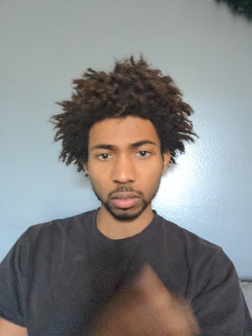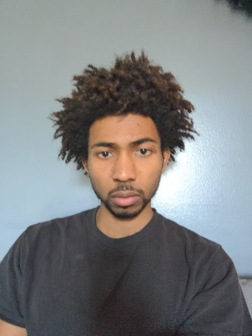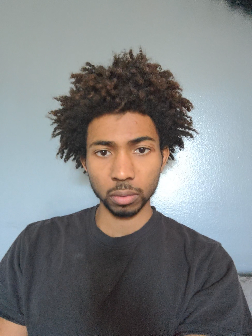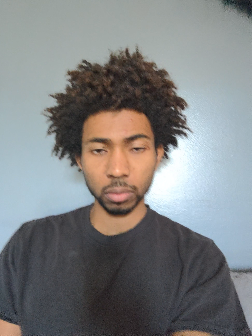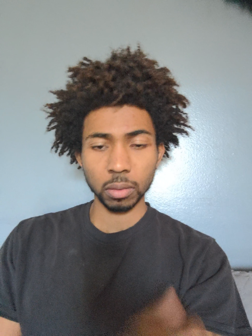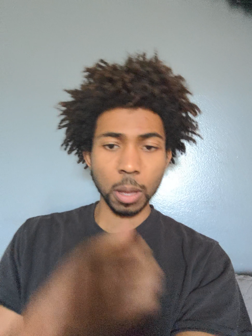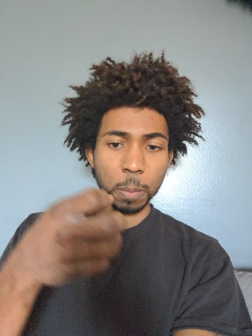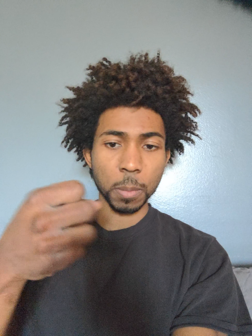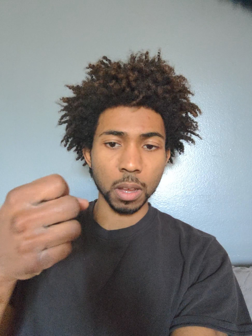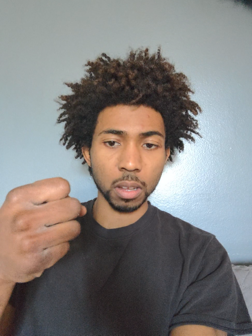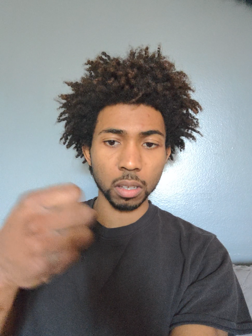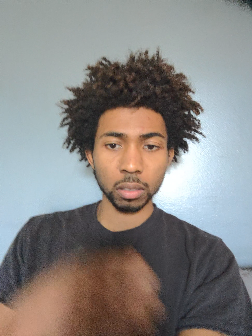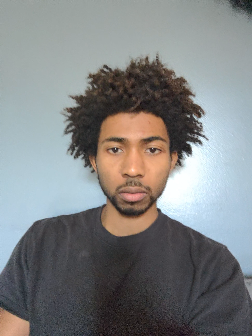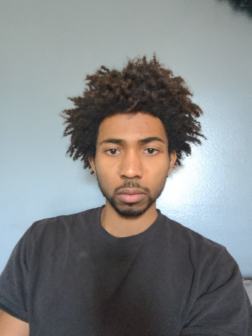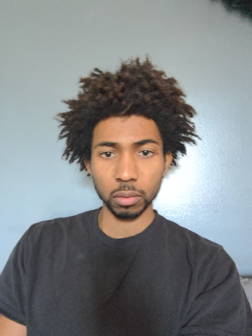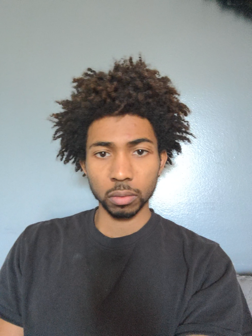milk